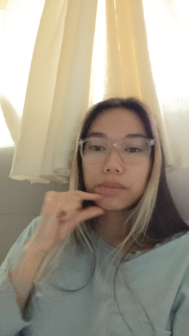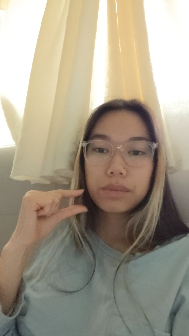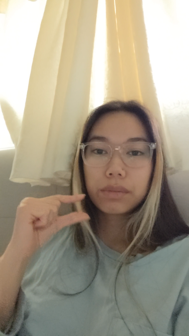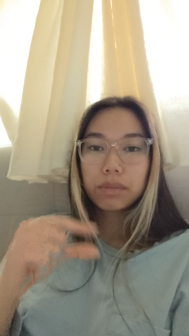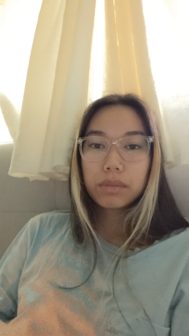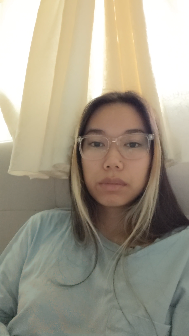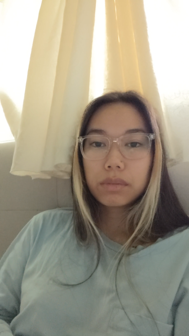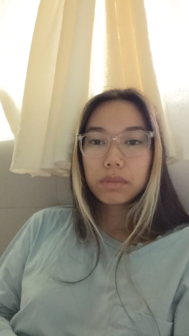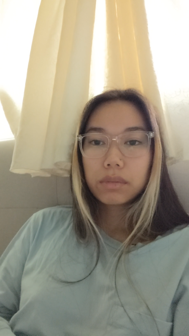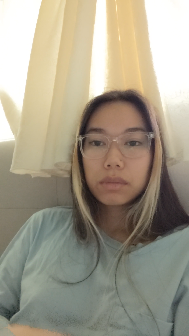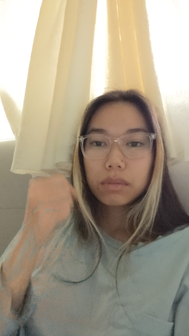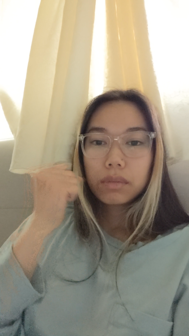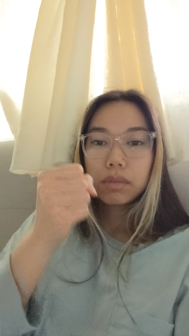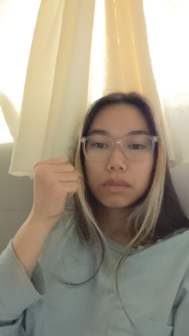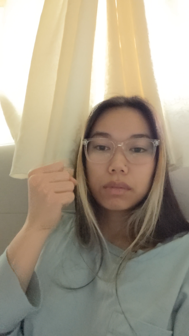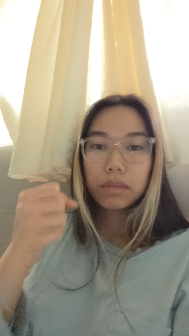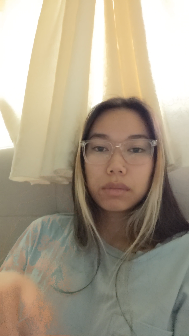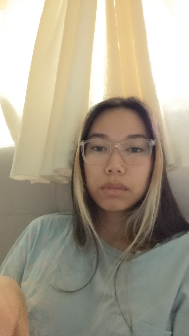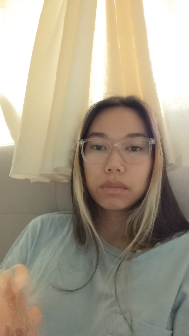hit